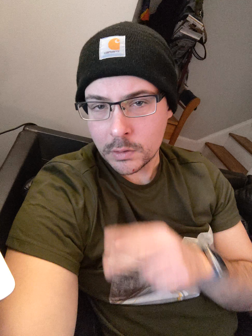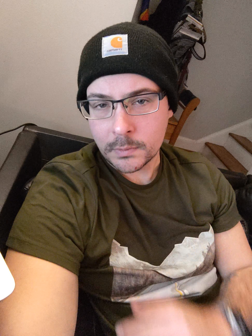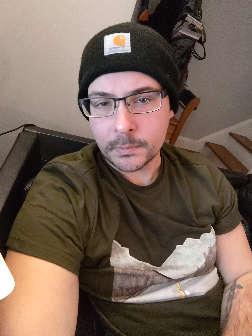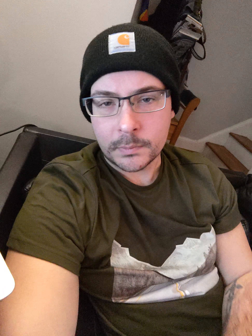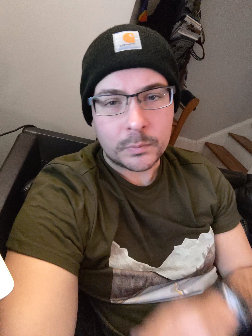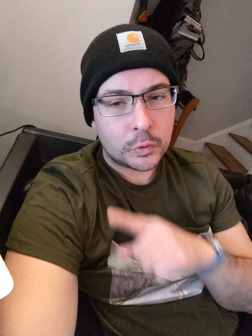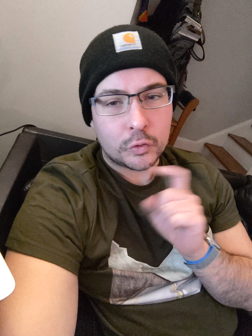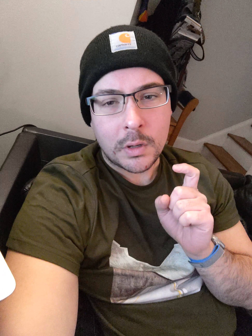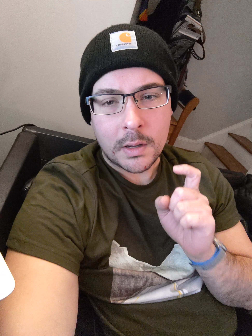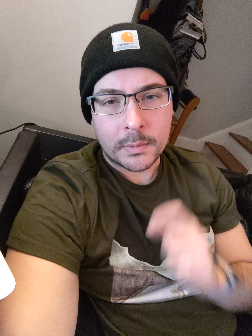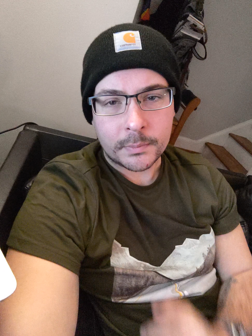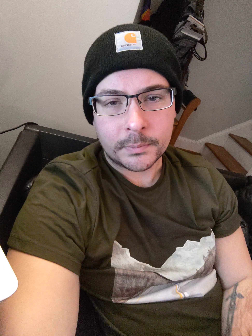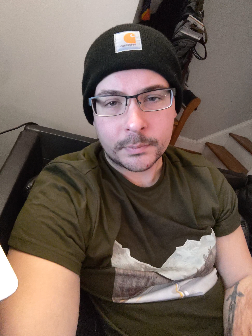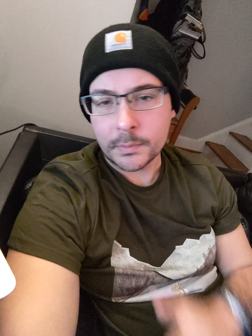dry